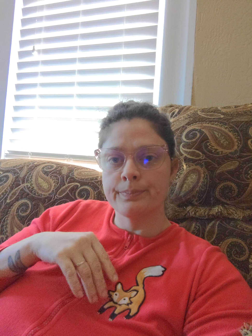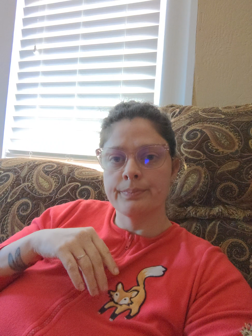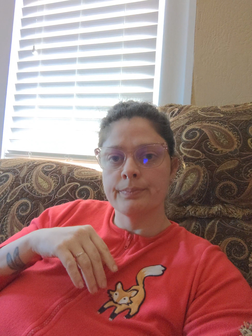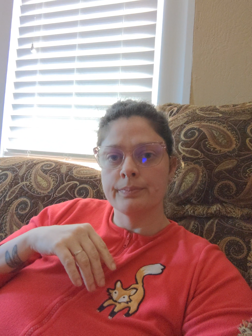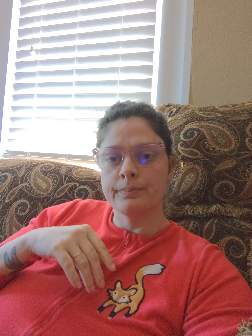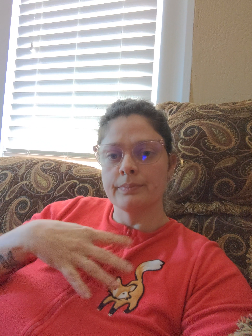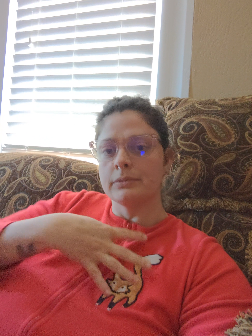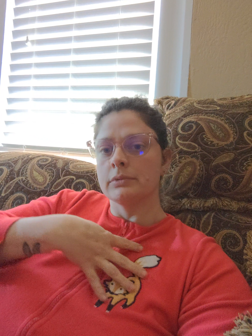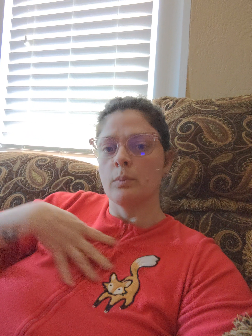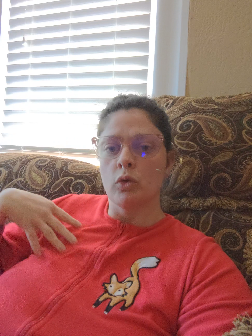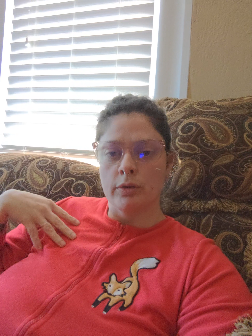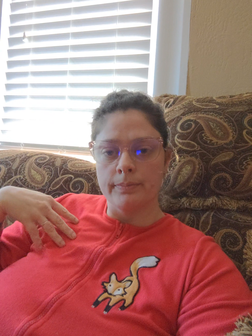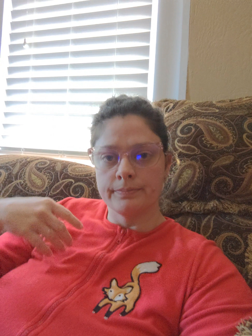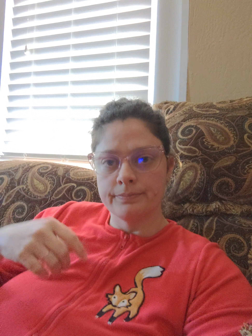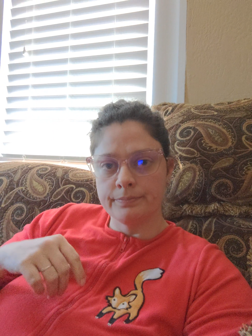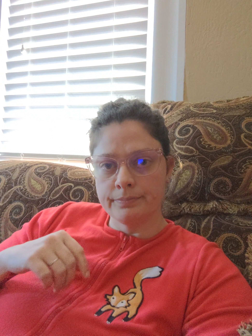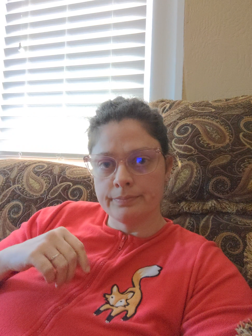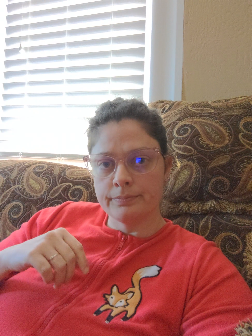zebra